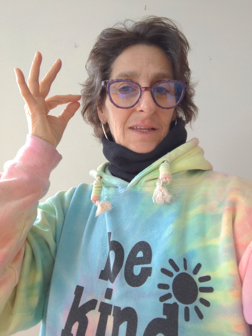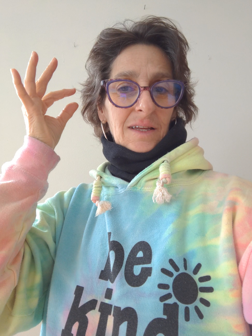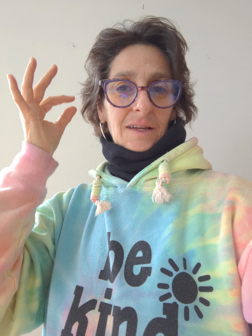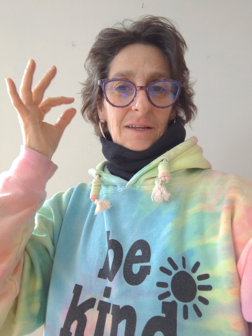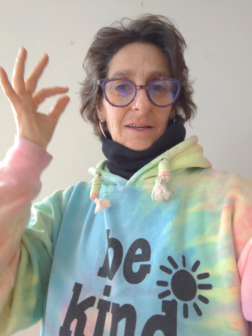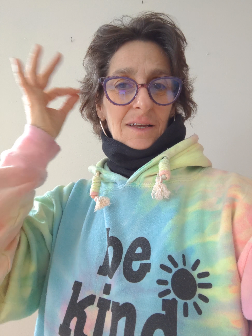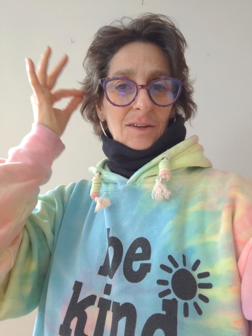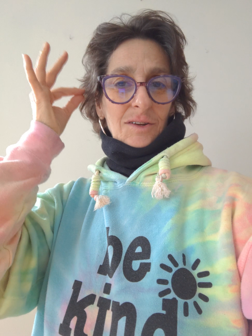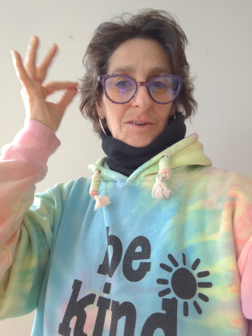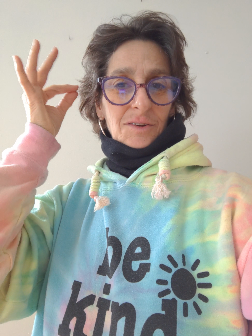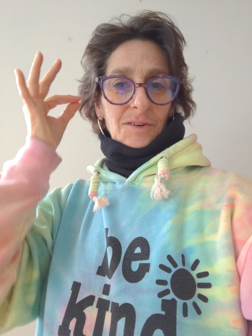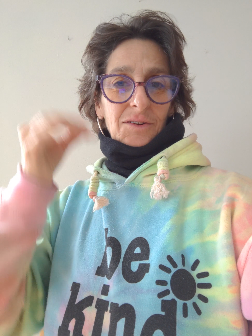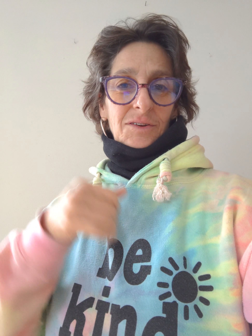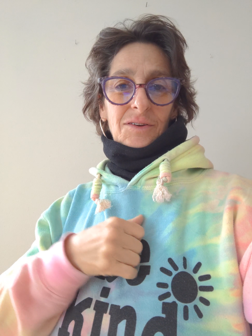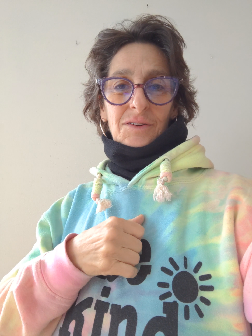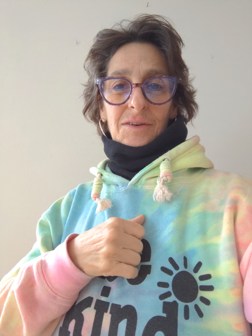hair